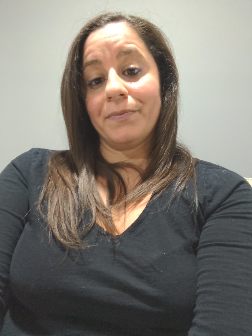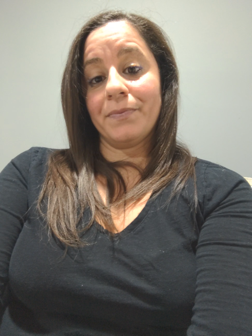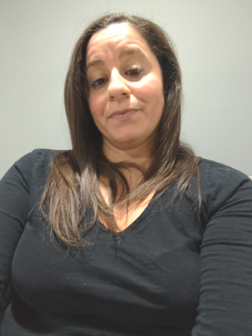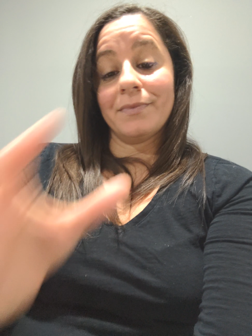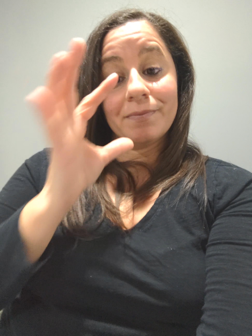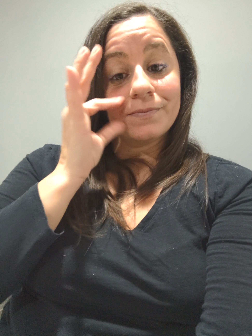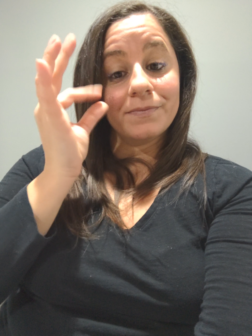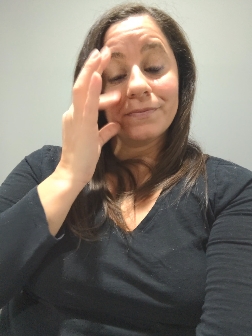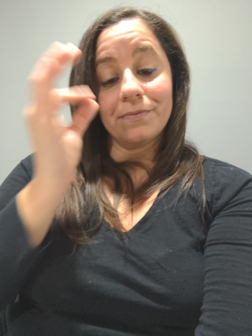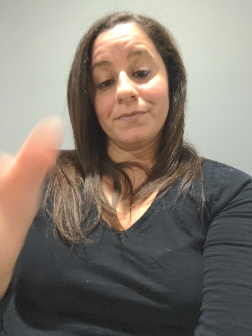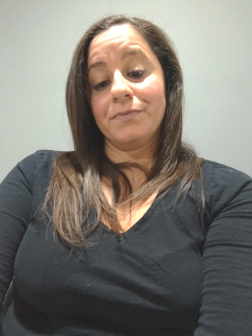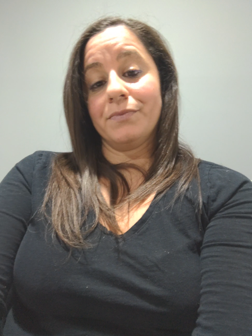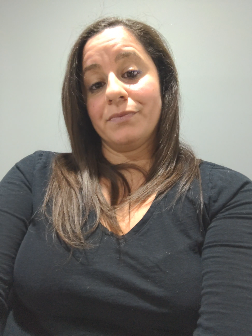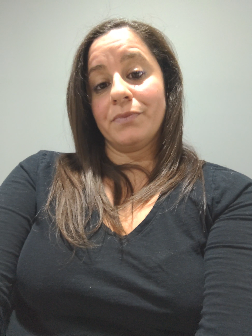cat